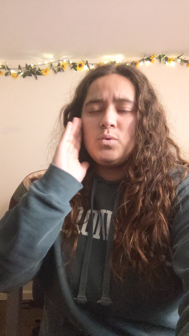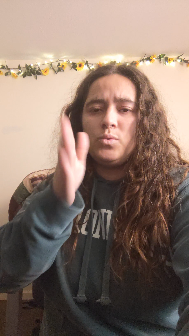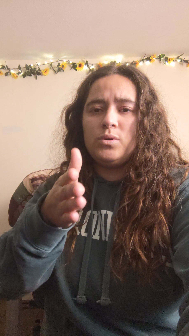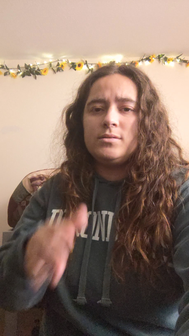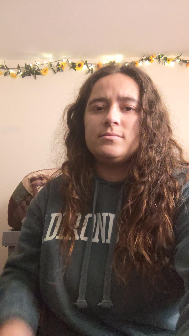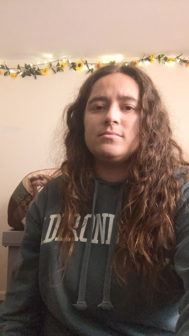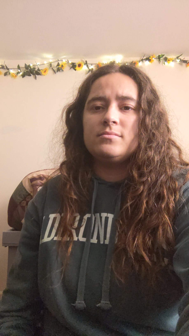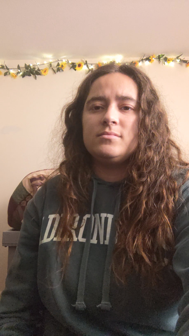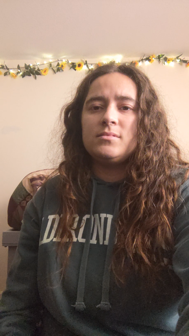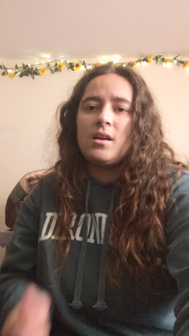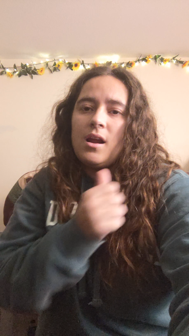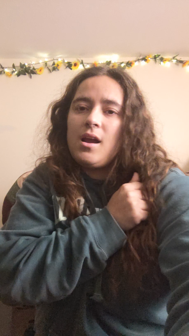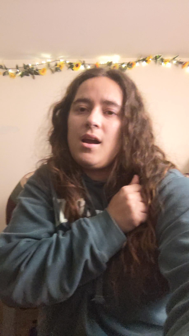hug